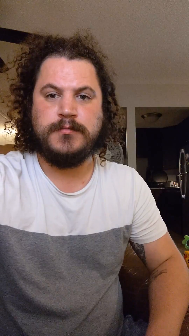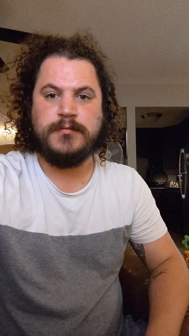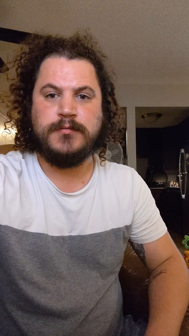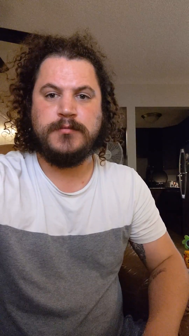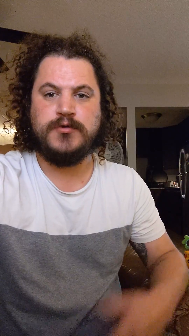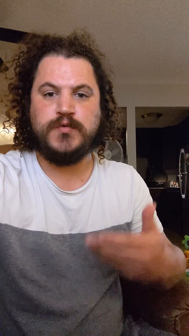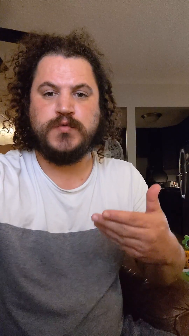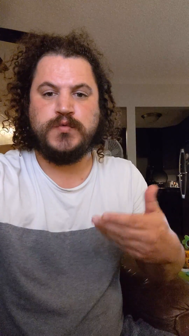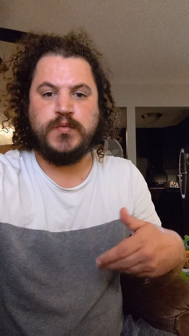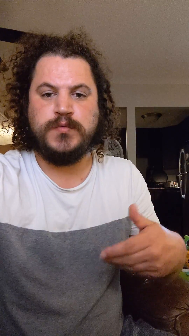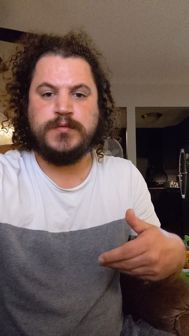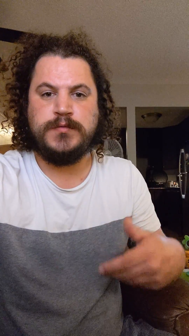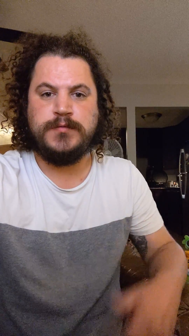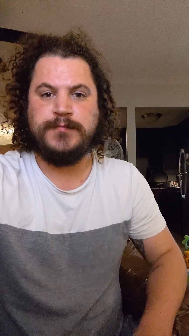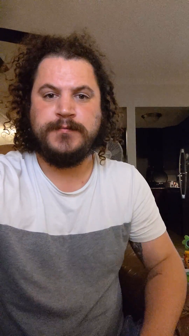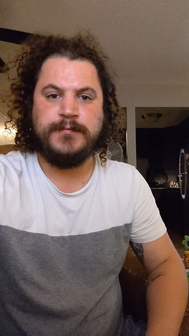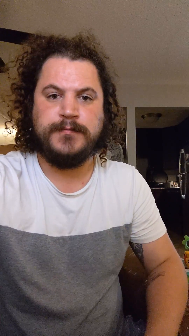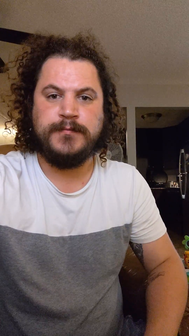shorts